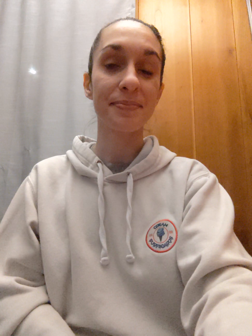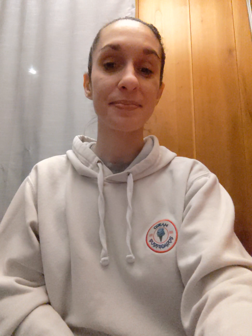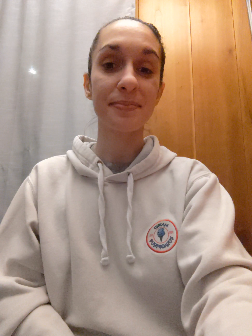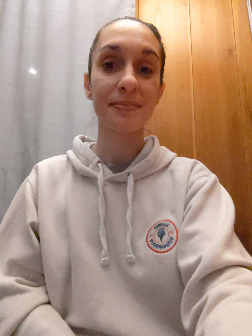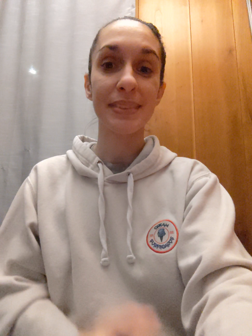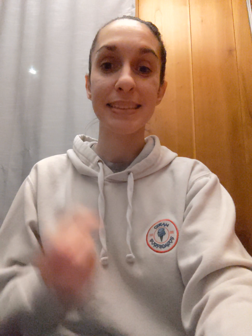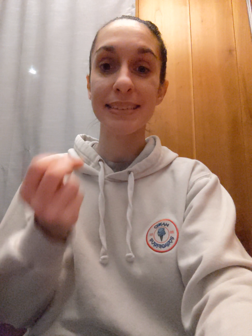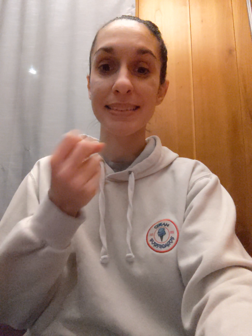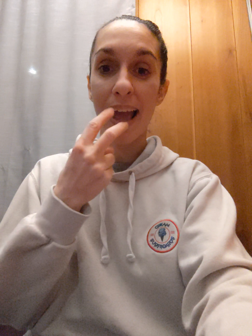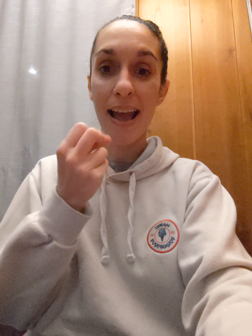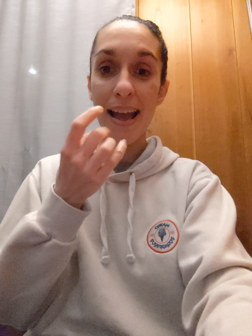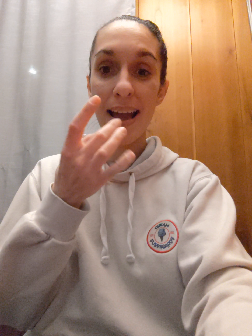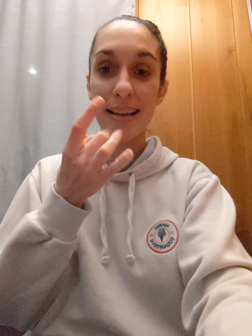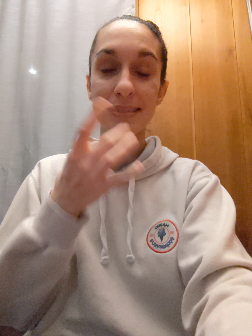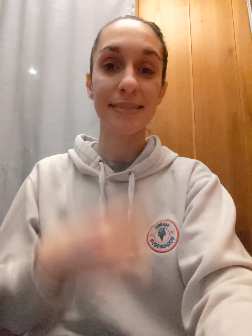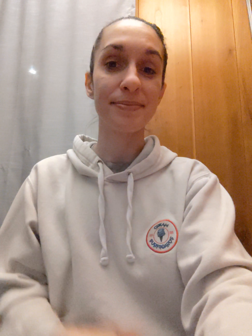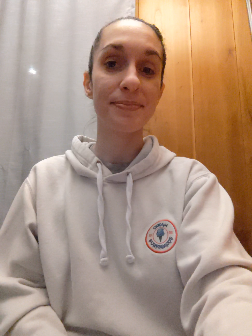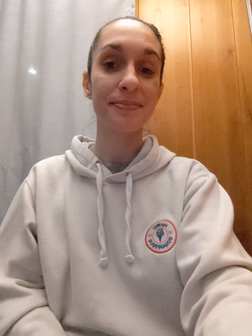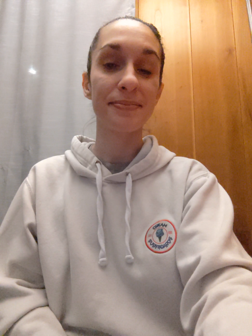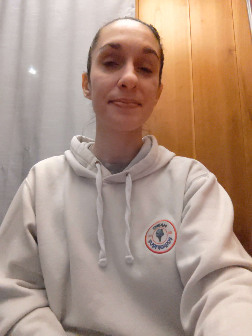snack